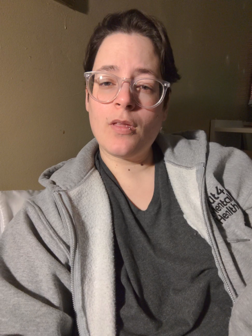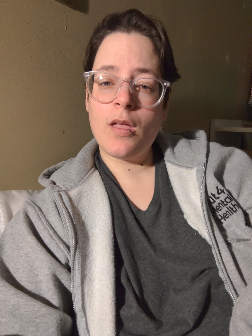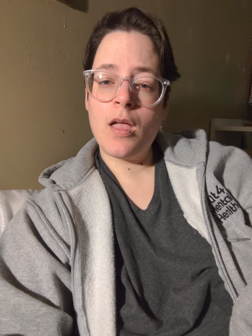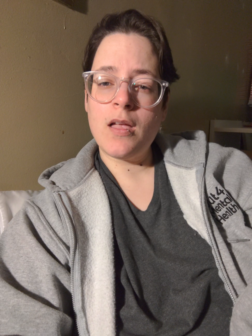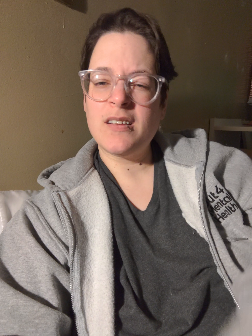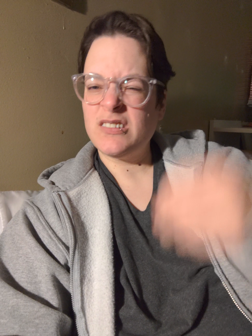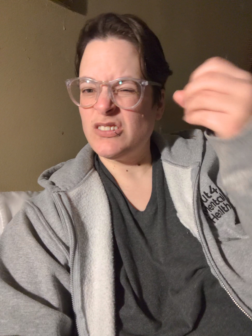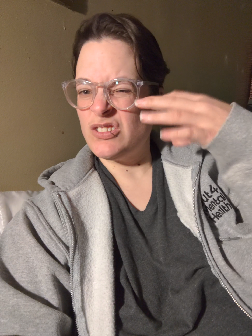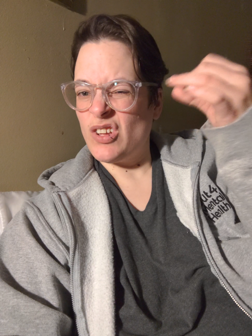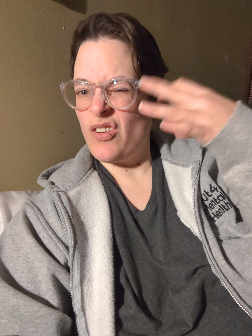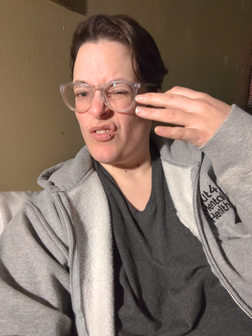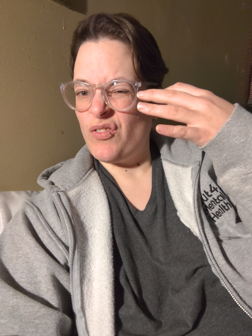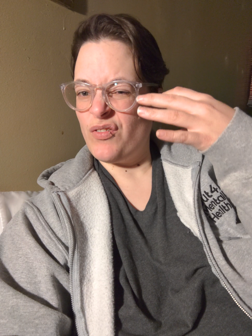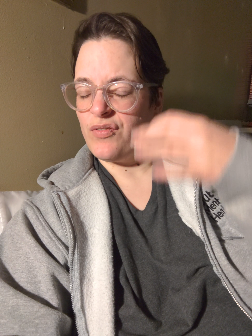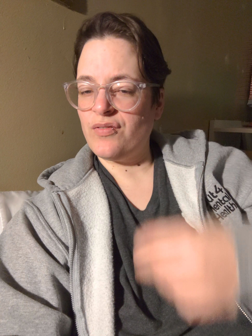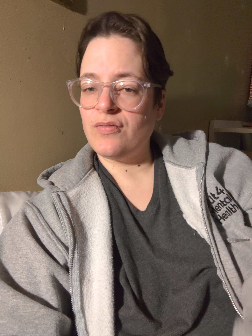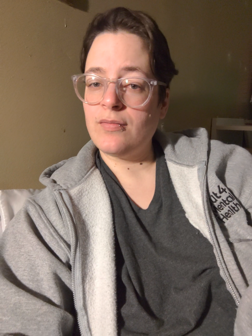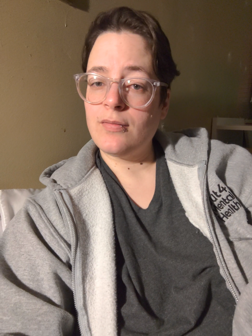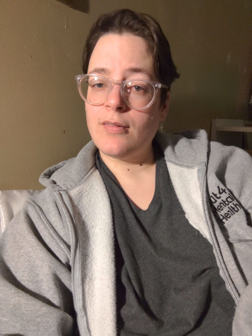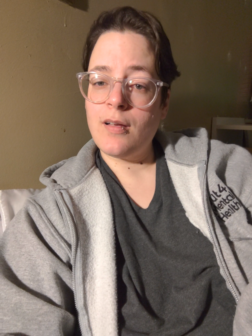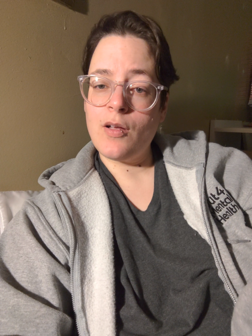shower